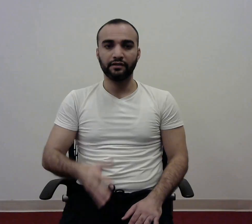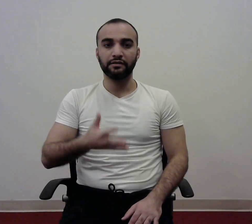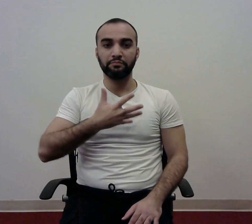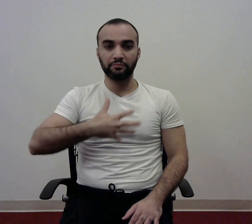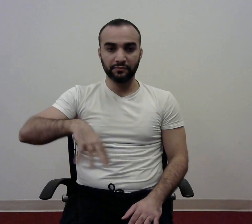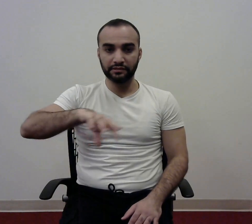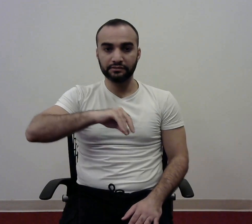biz